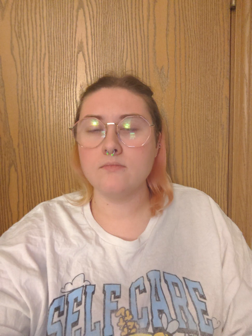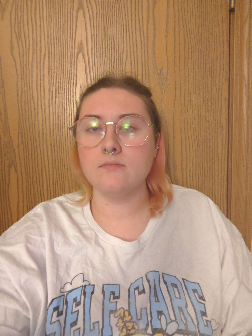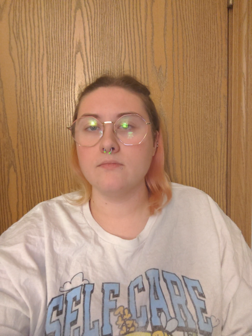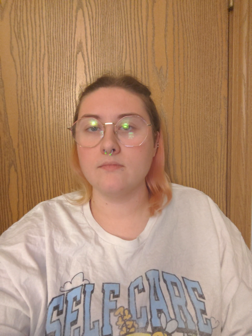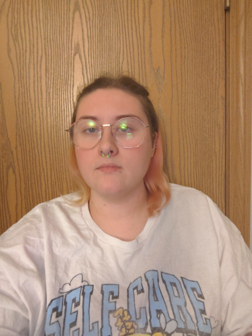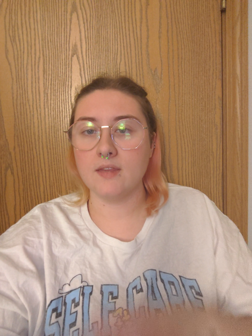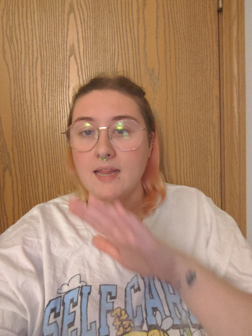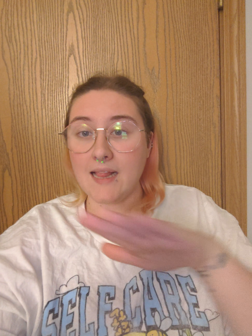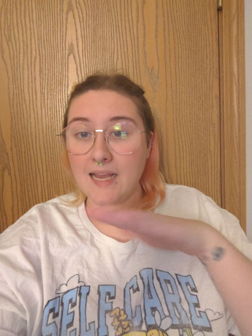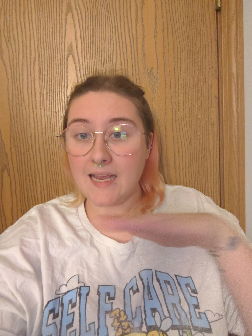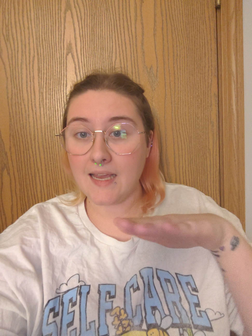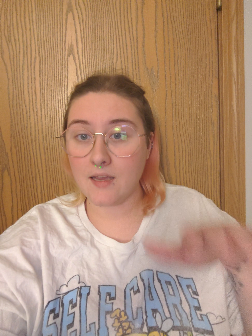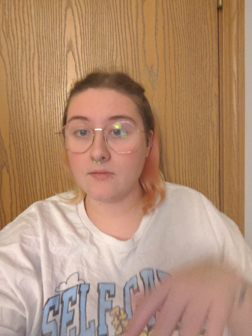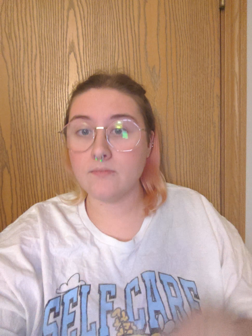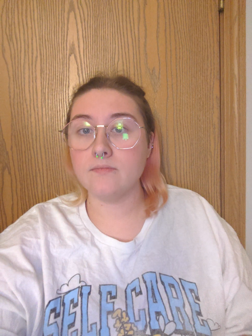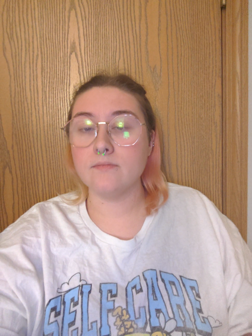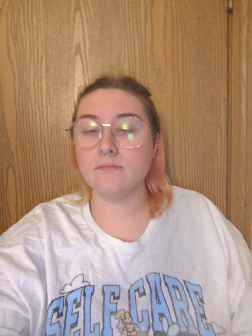clean